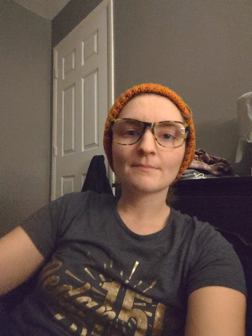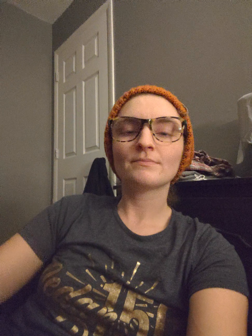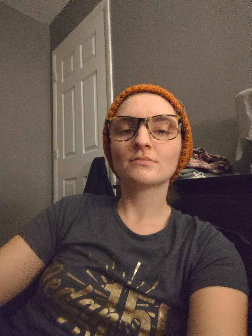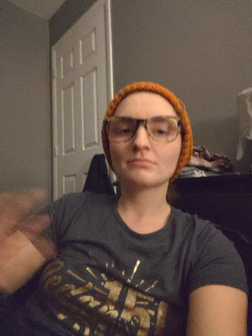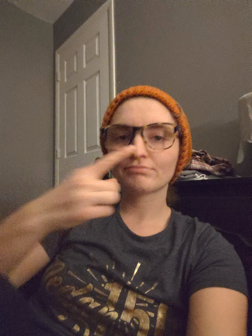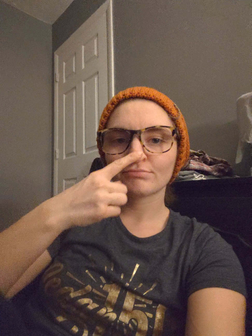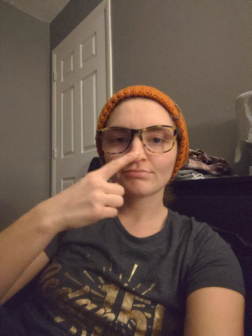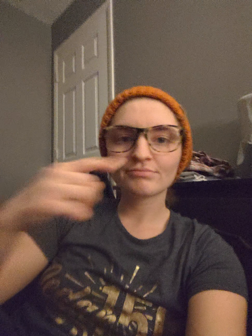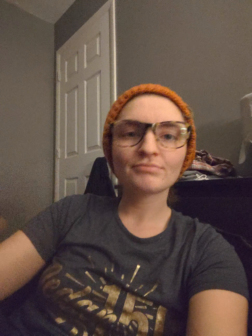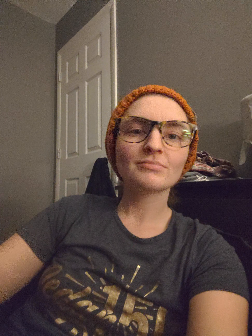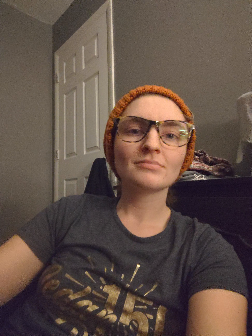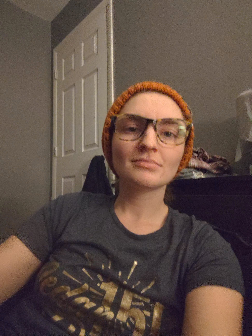nose